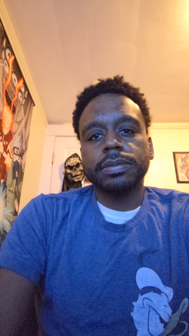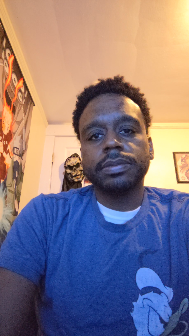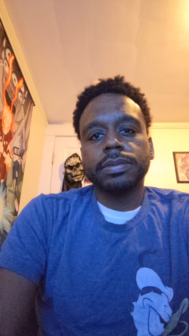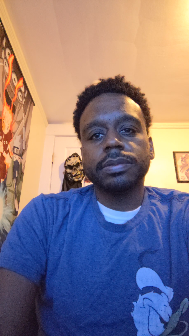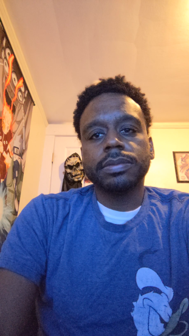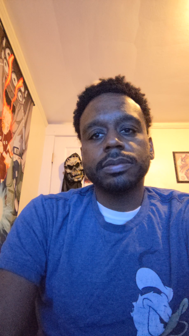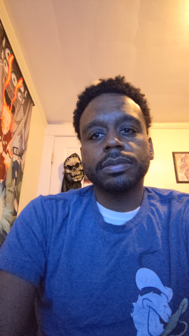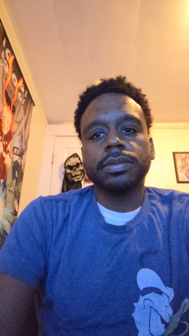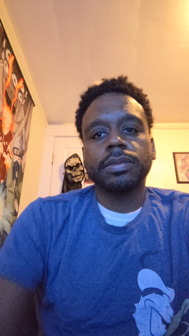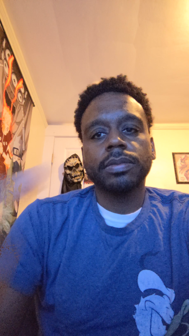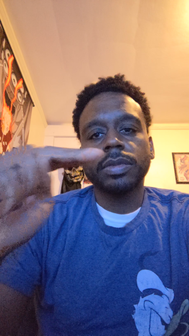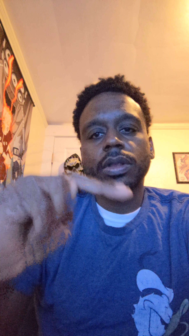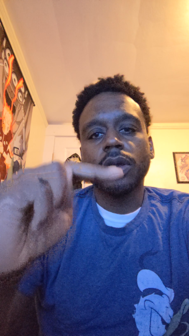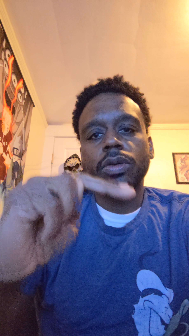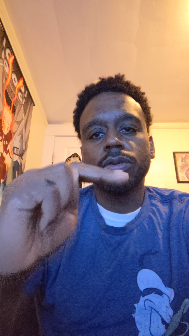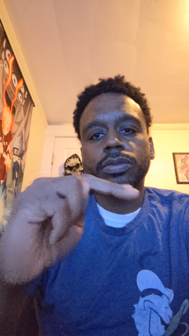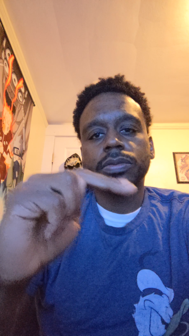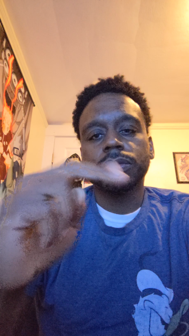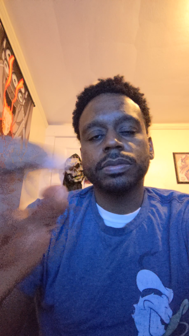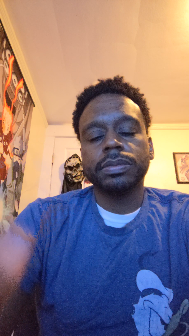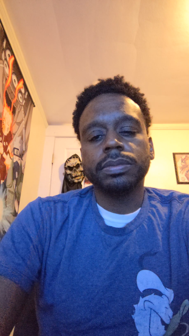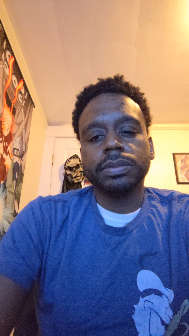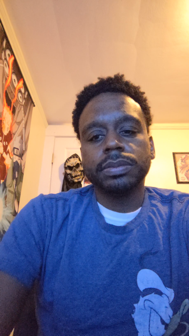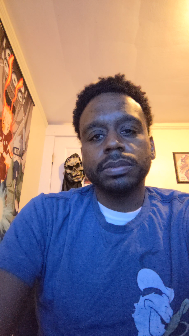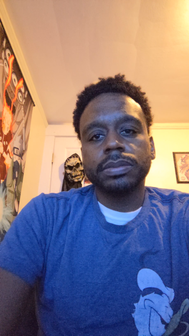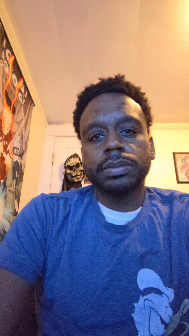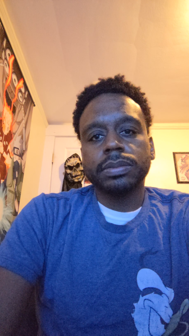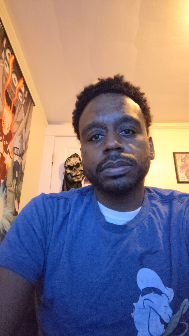nurse